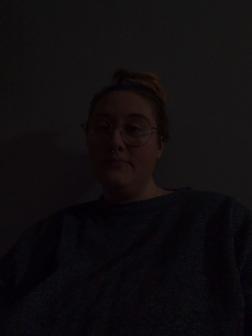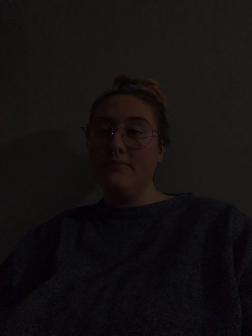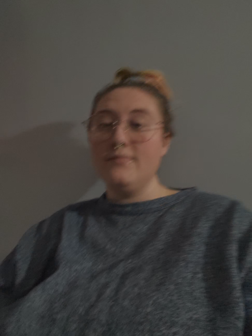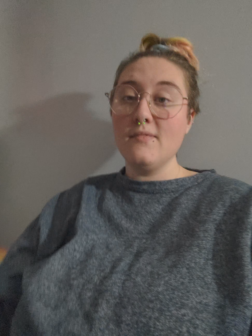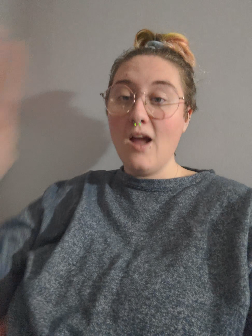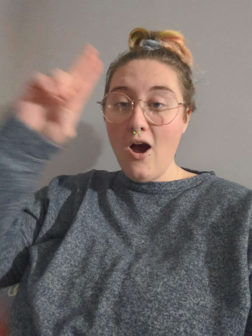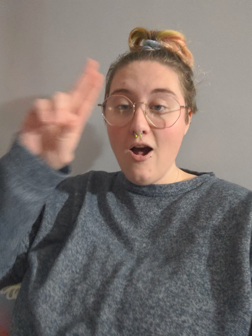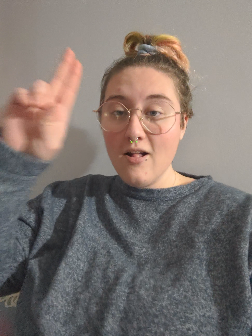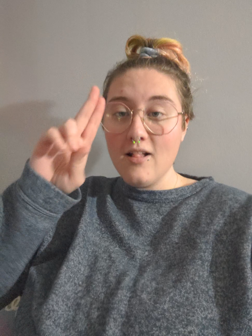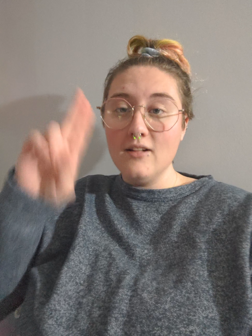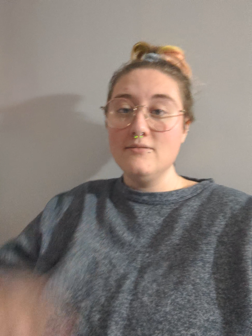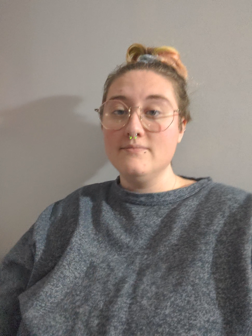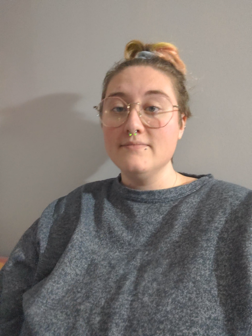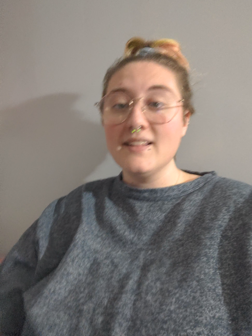uncle